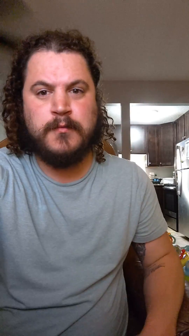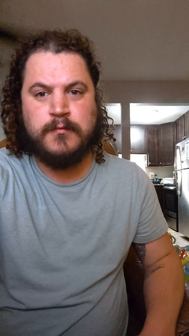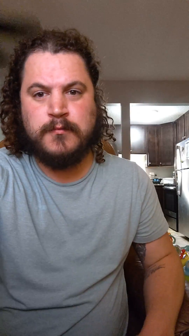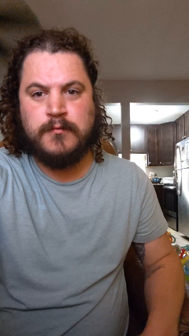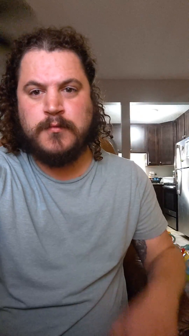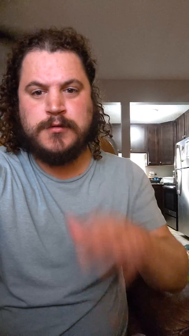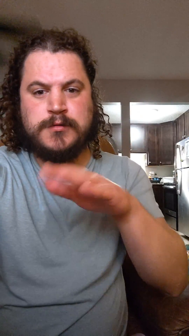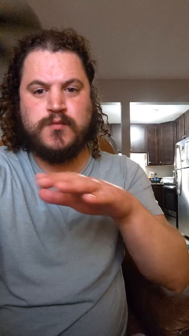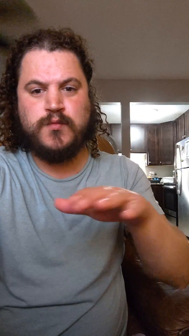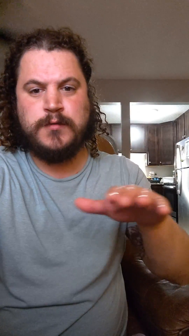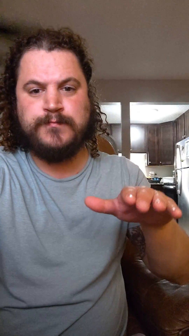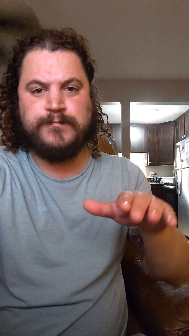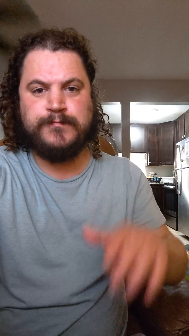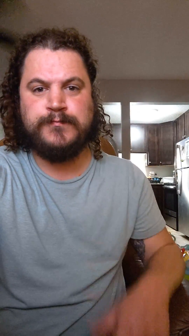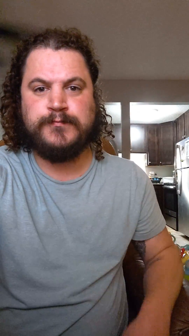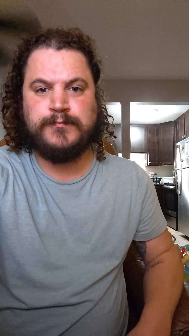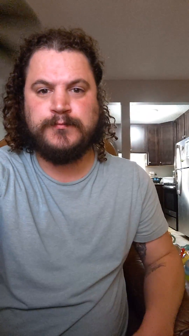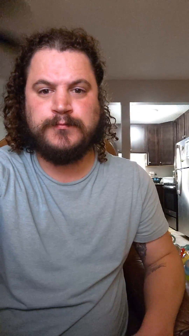children